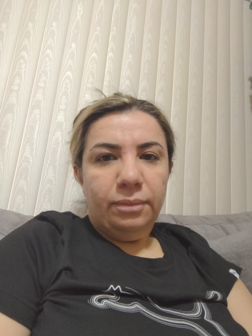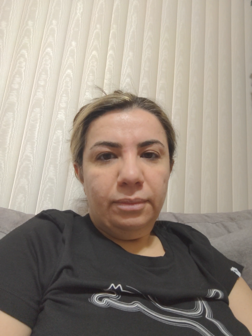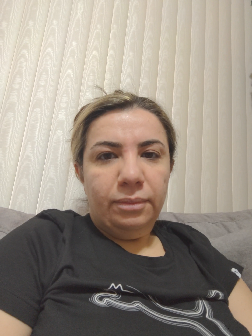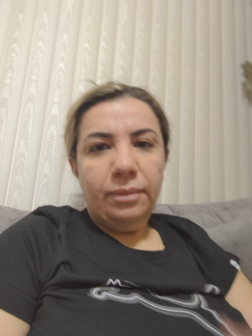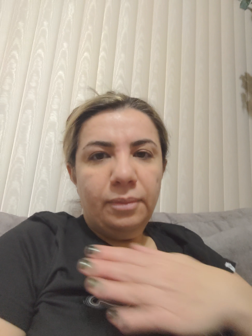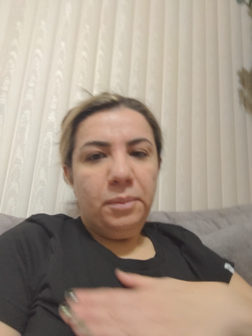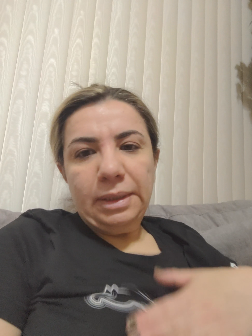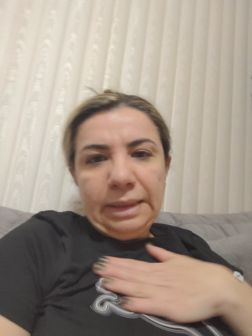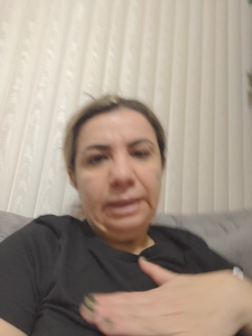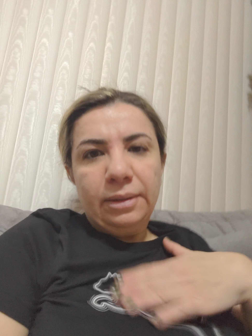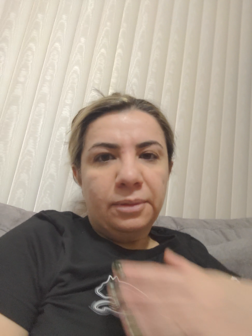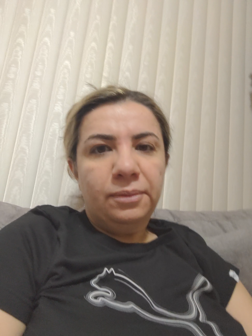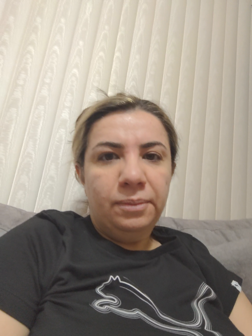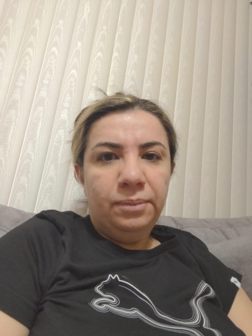please